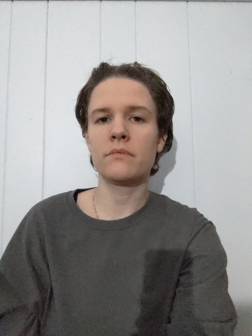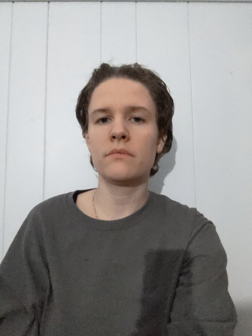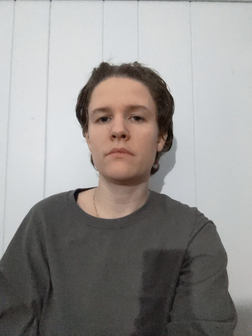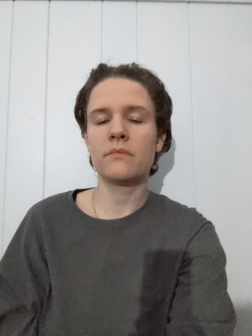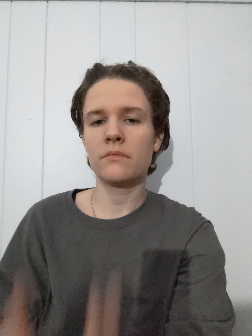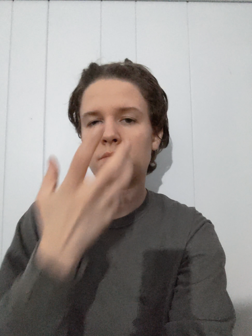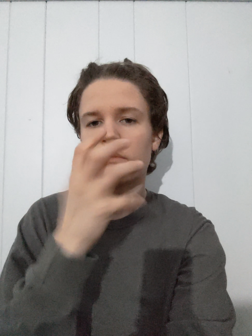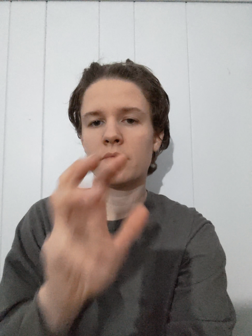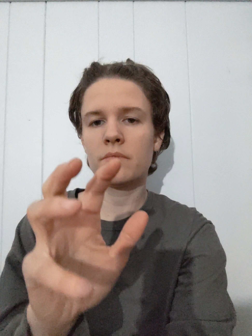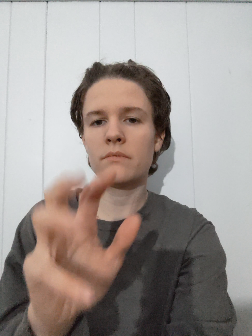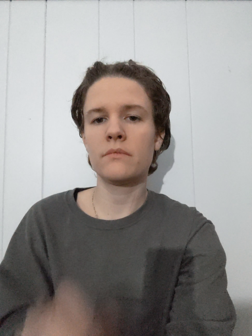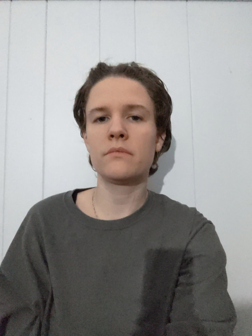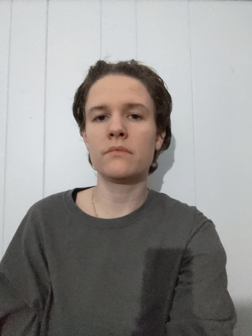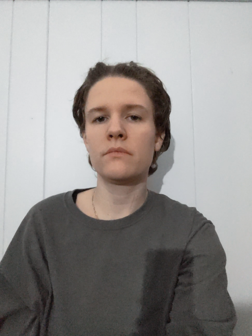hot